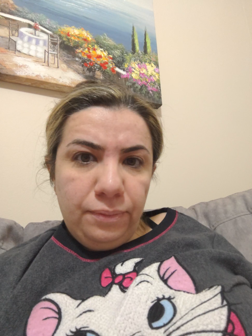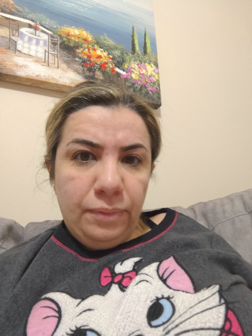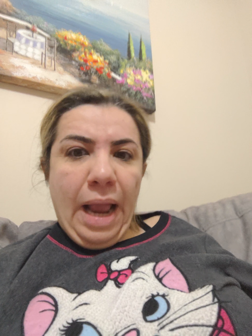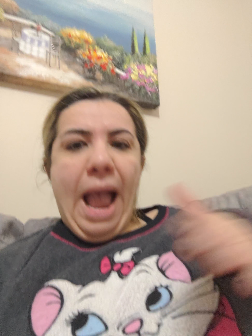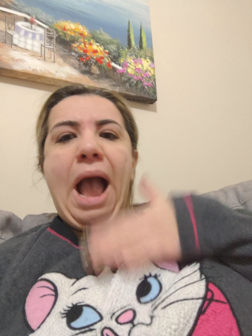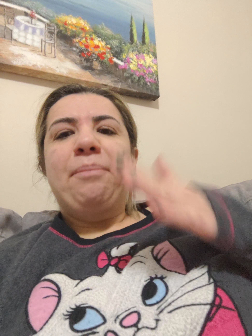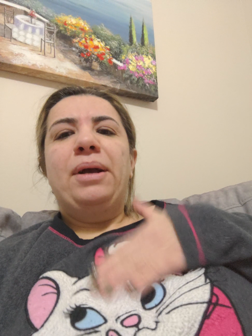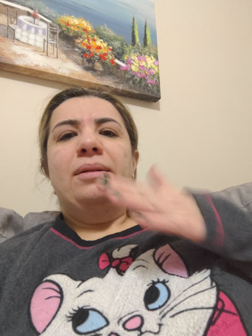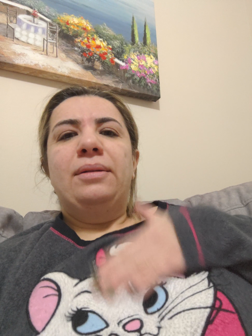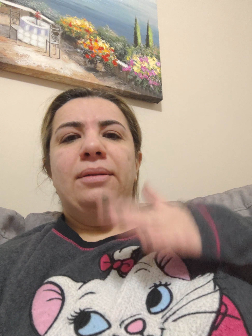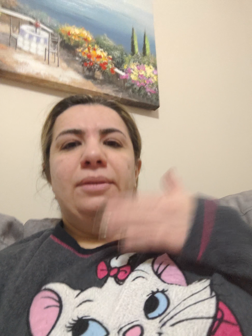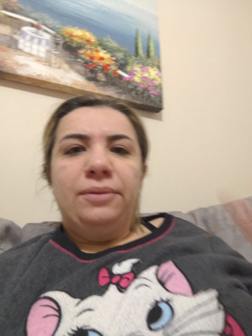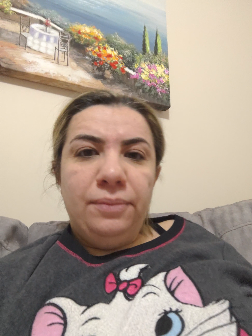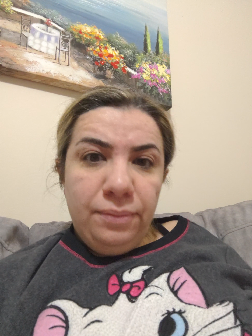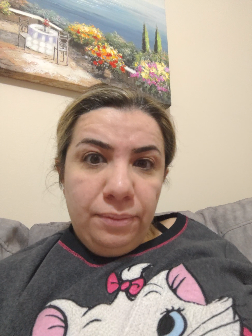happy